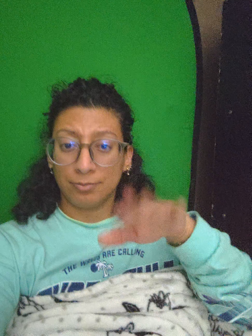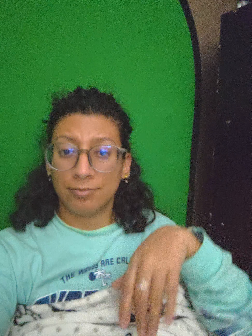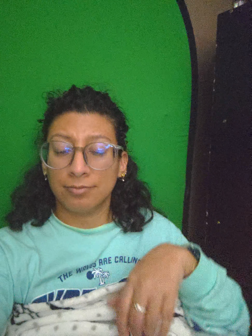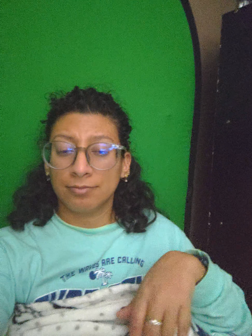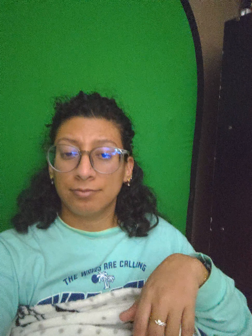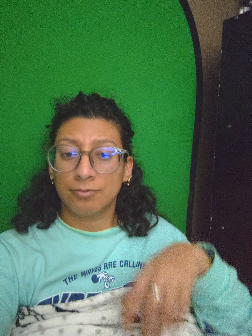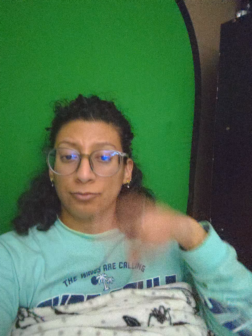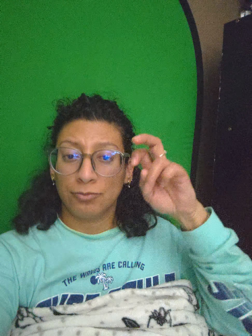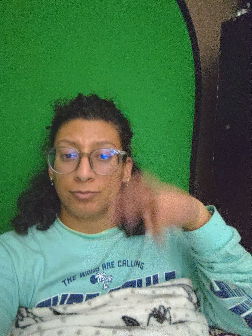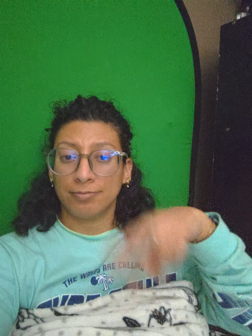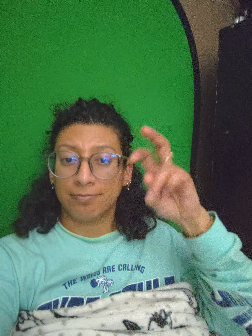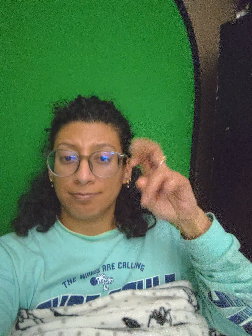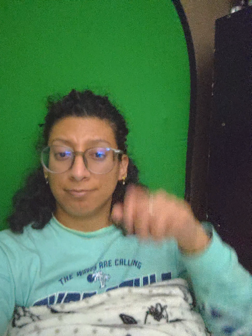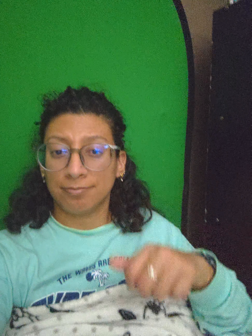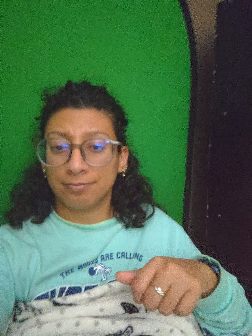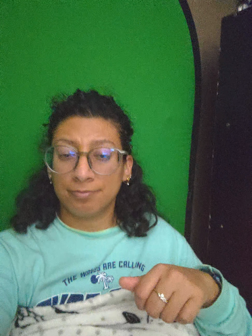jump